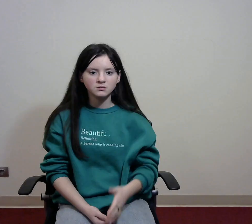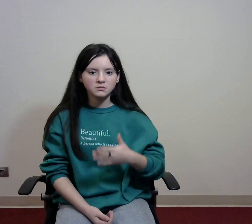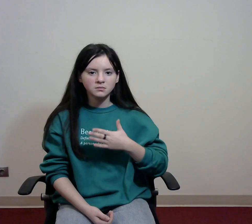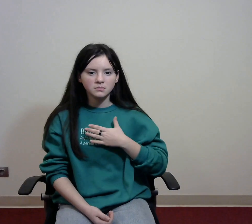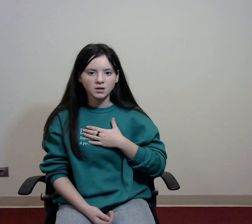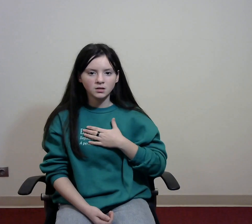mən